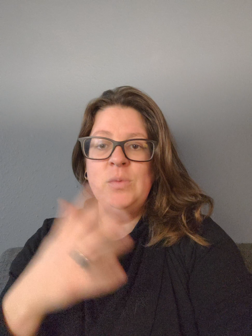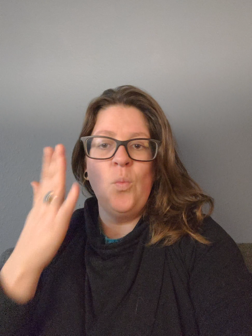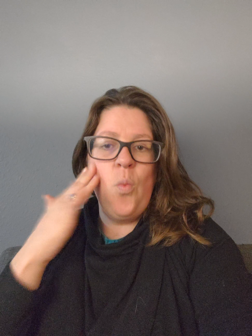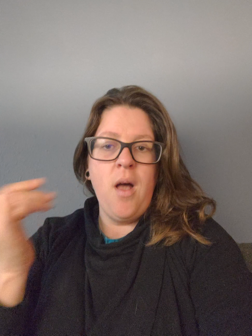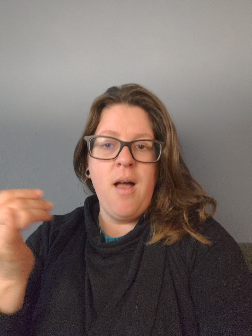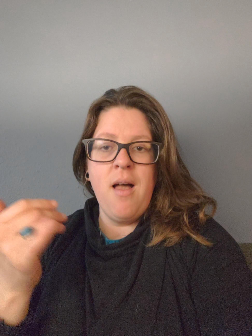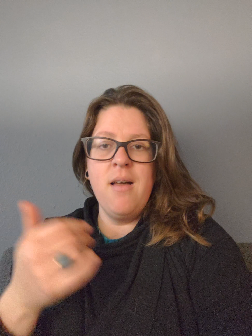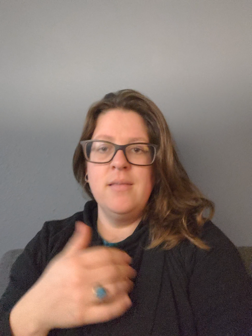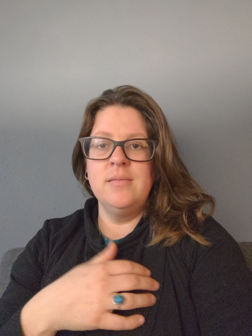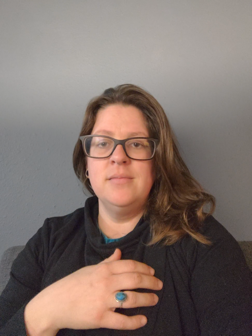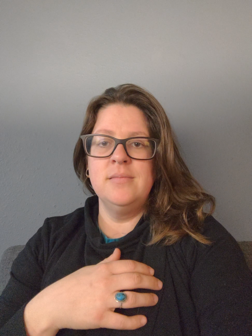why